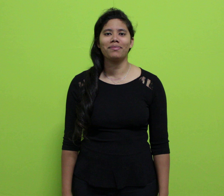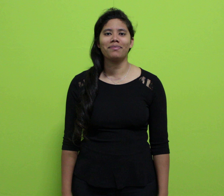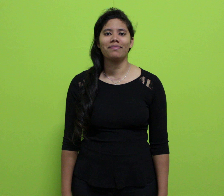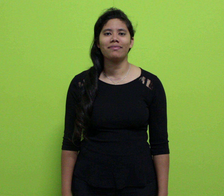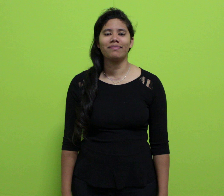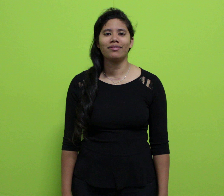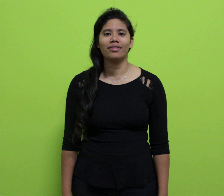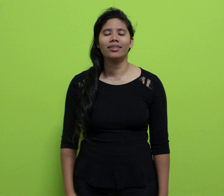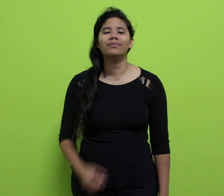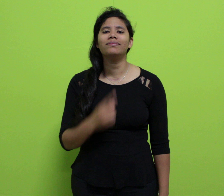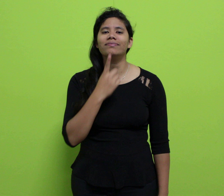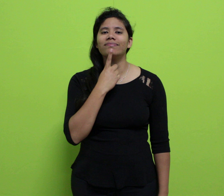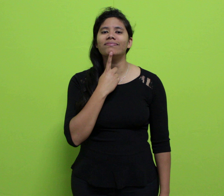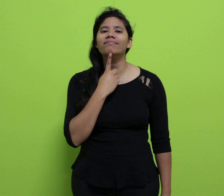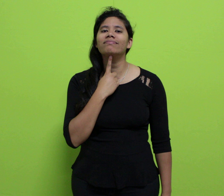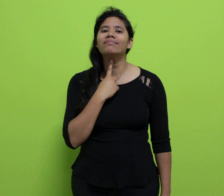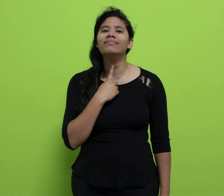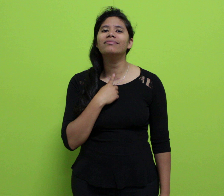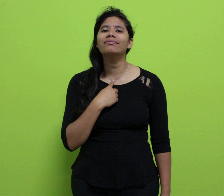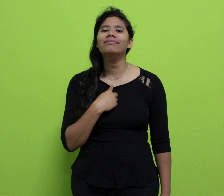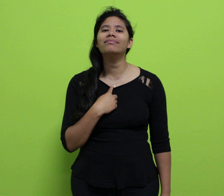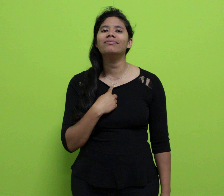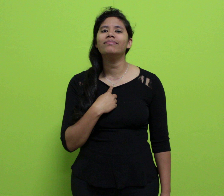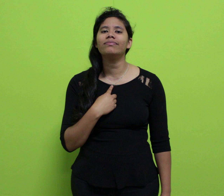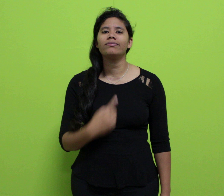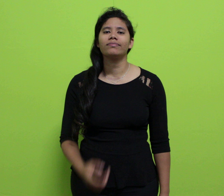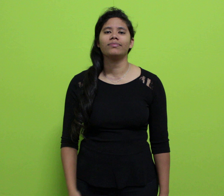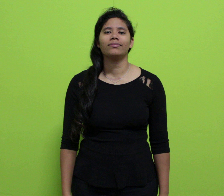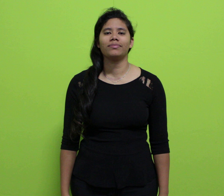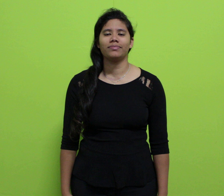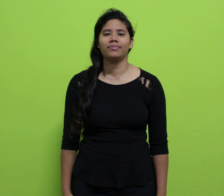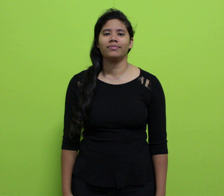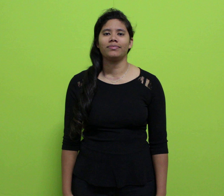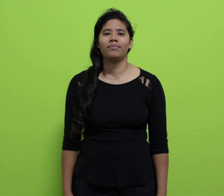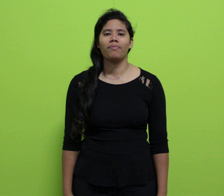vontade